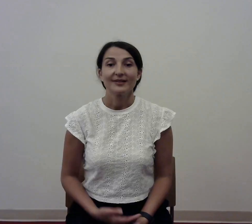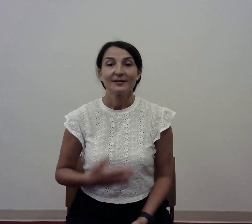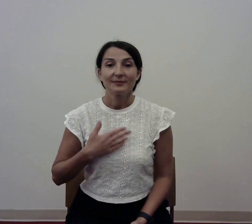mən